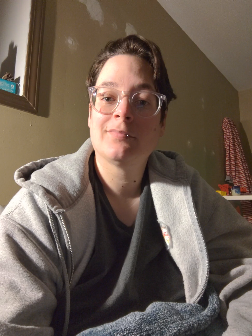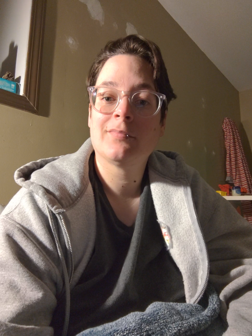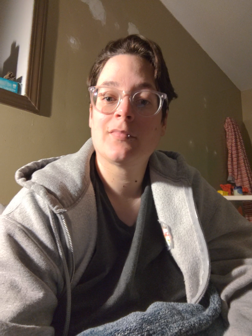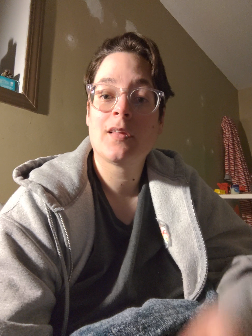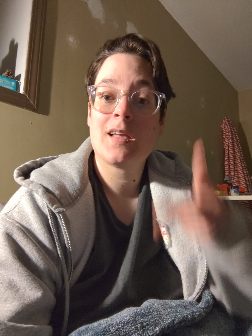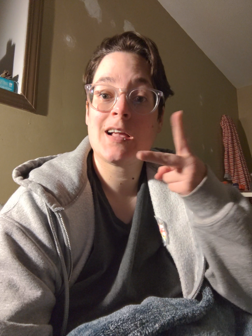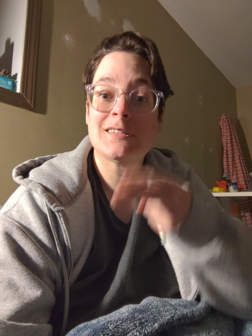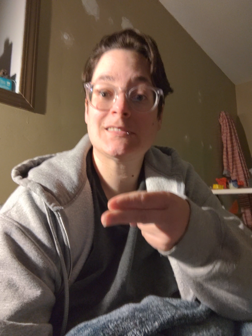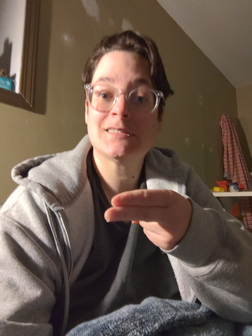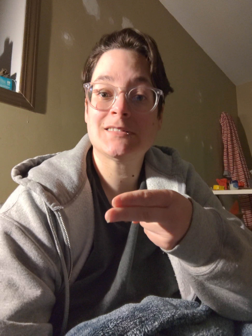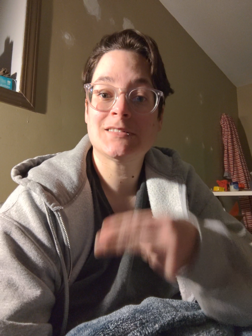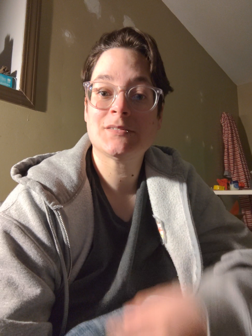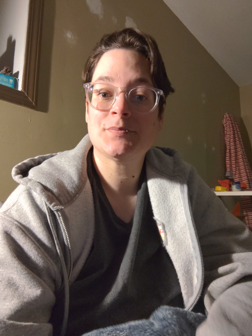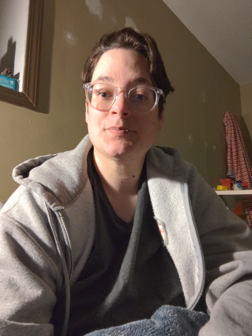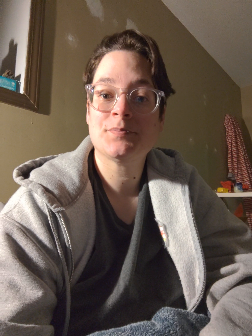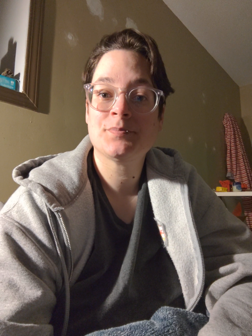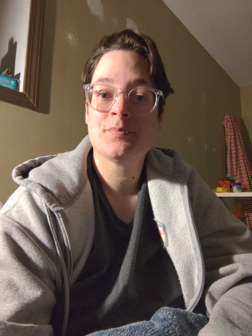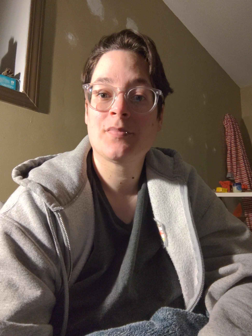cut